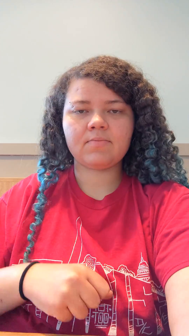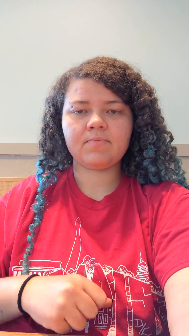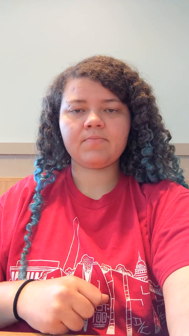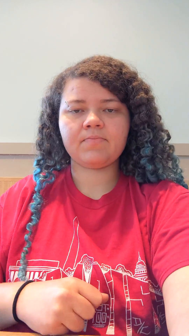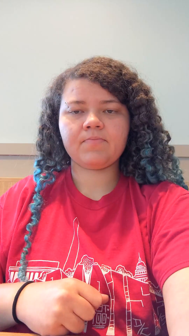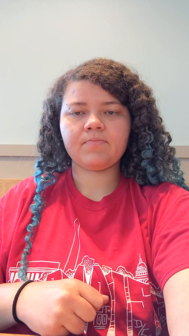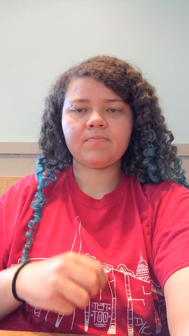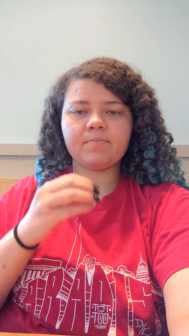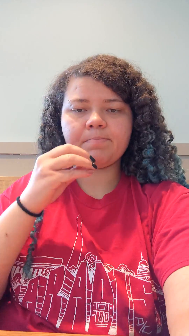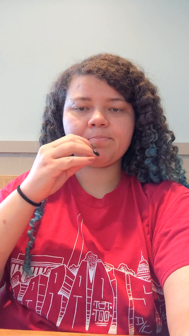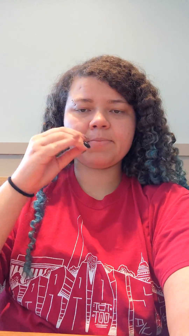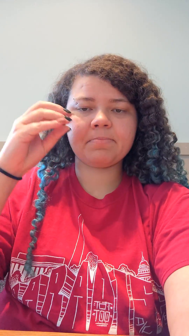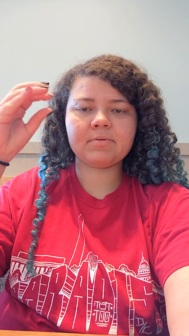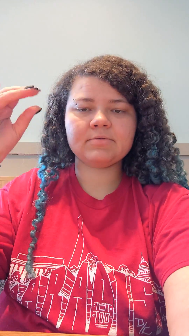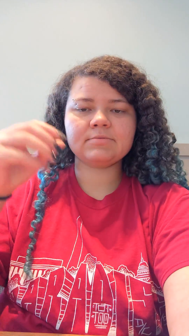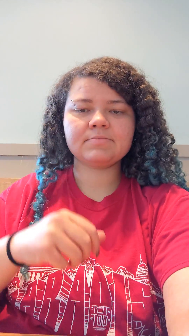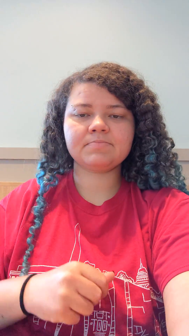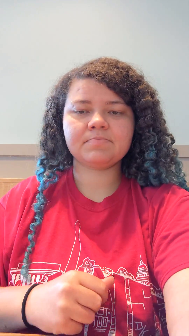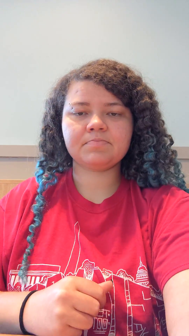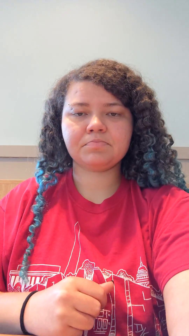bubbles